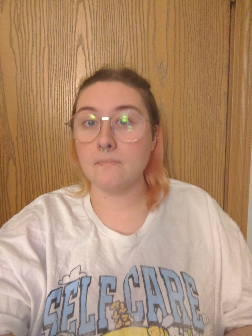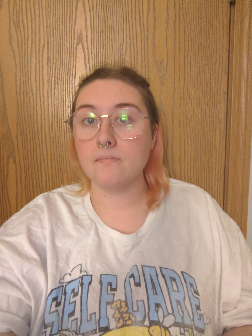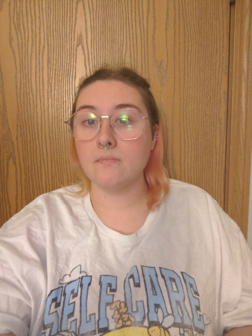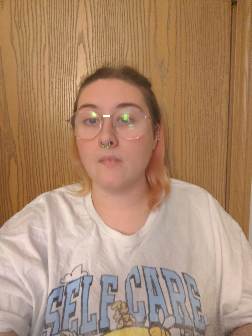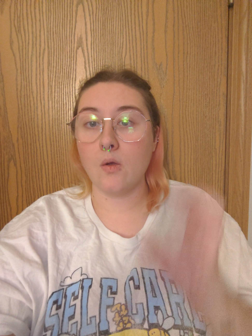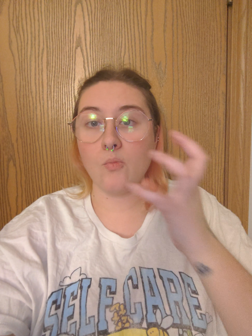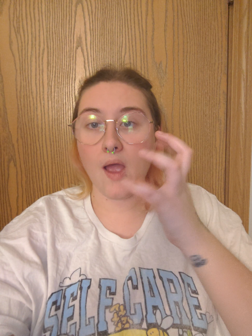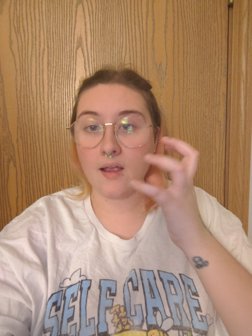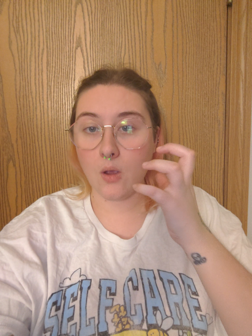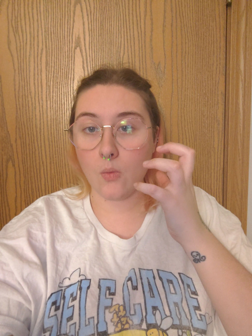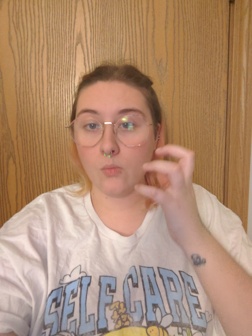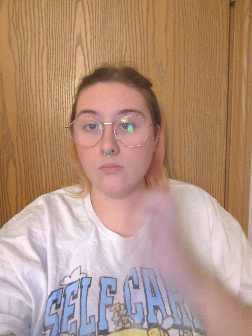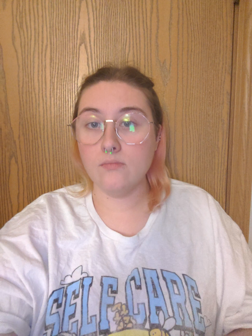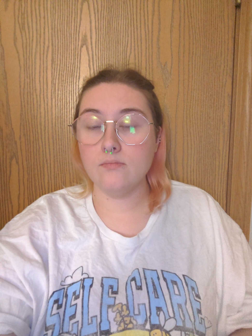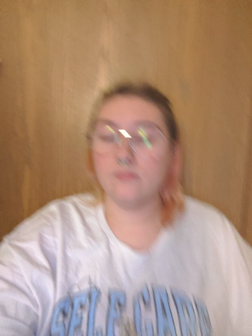radio